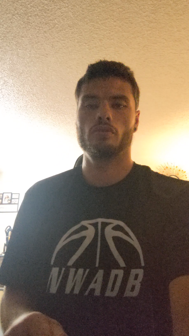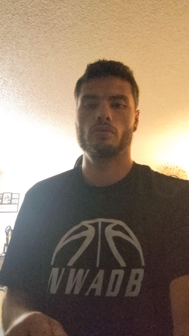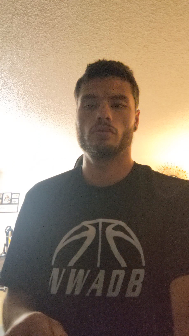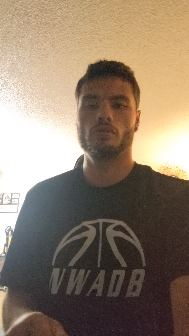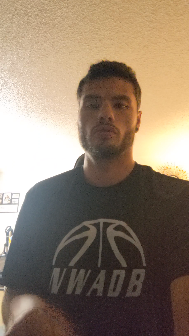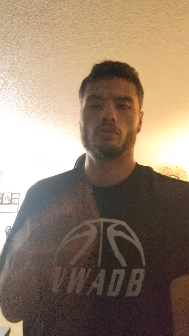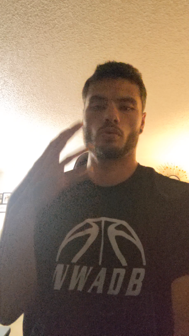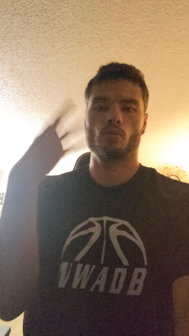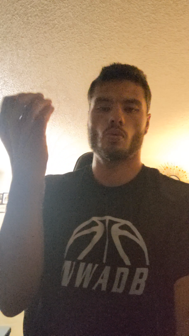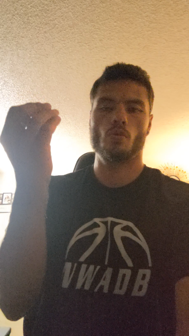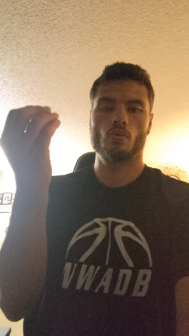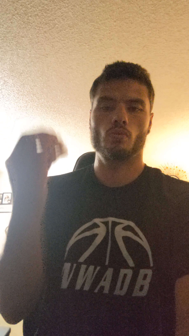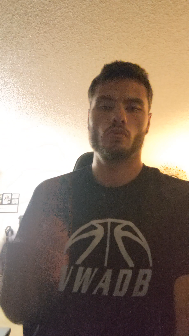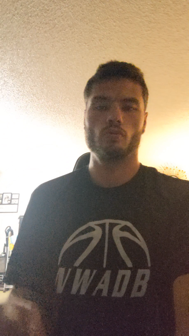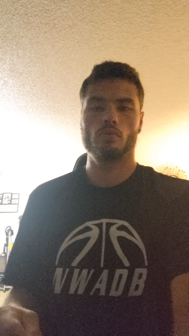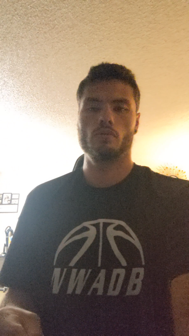going to